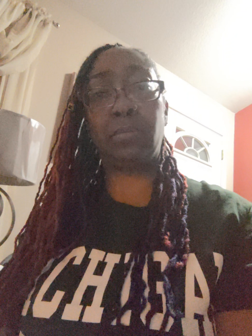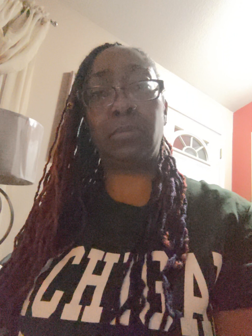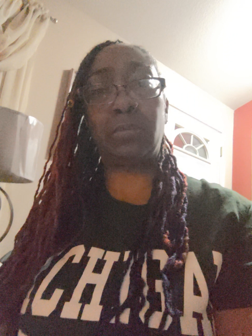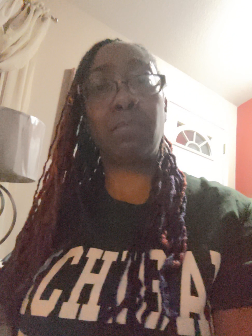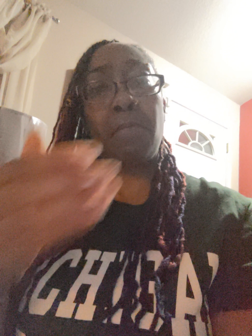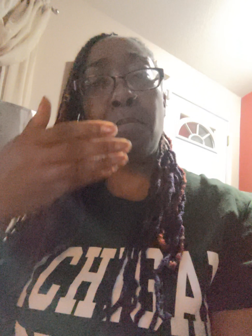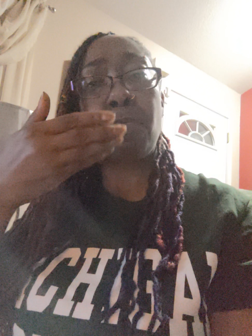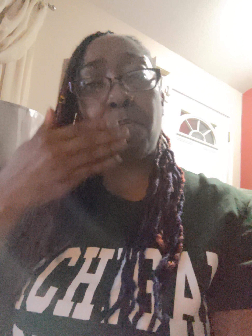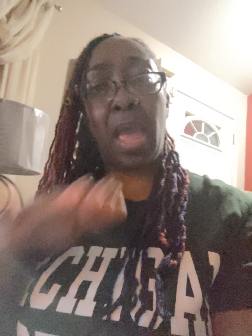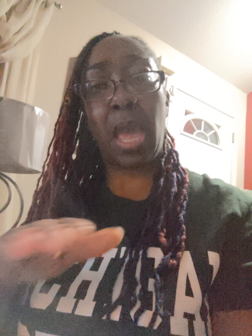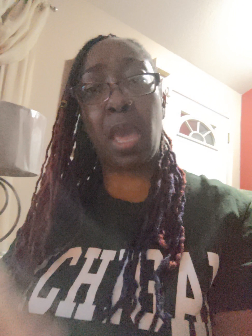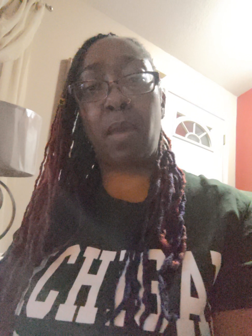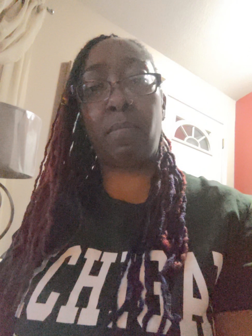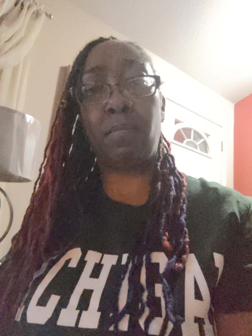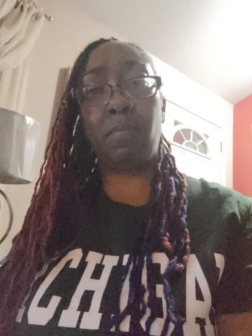bad